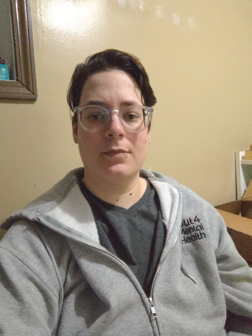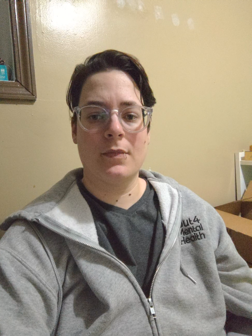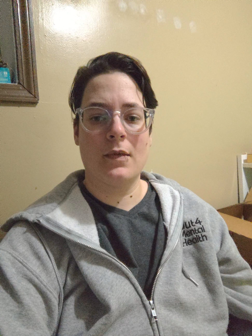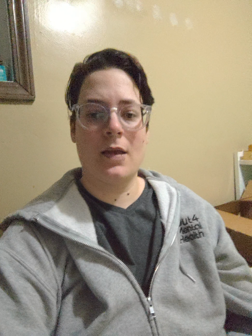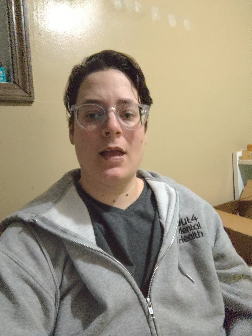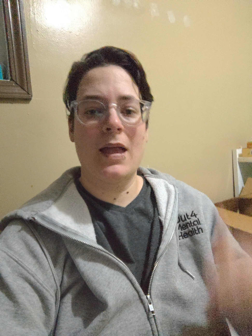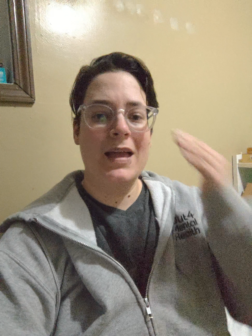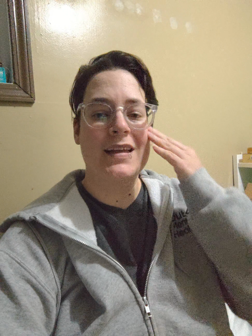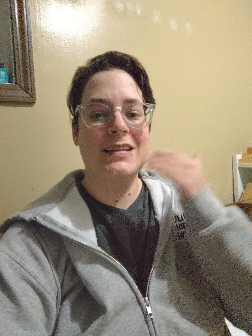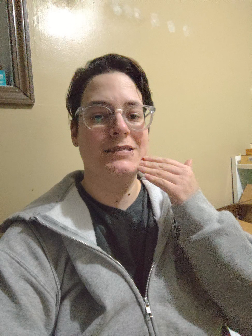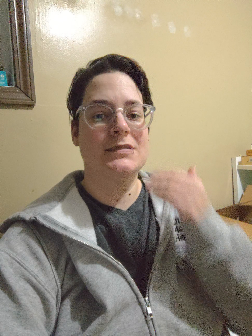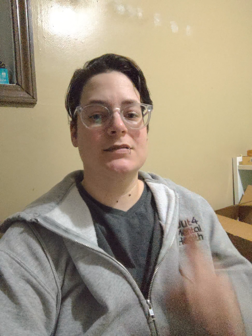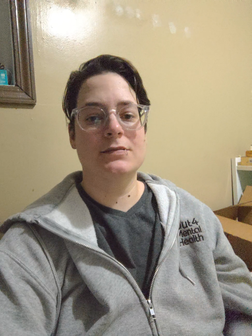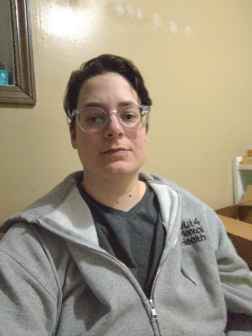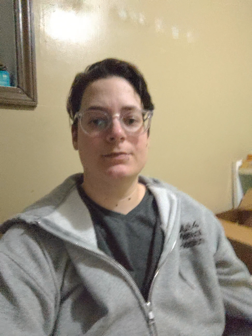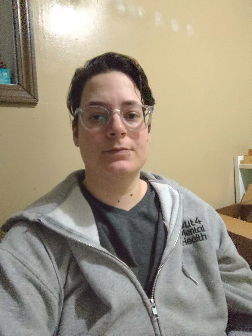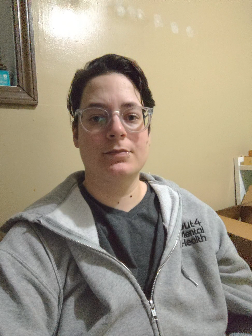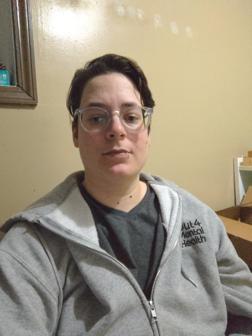head